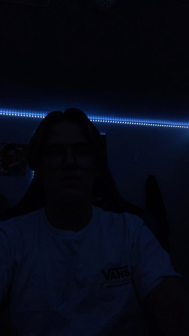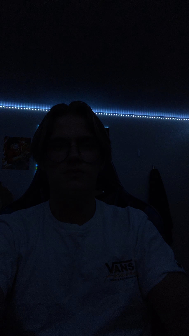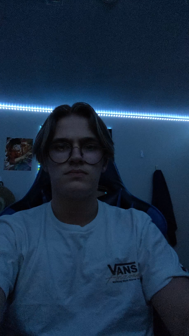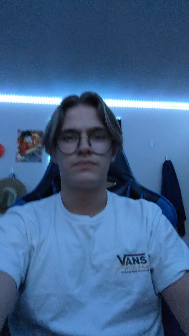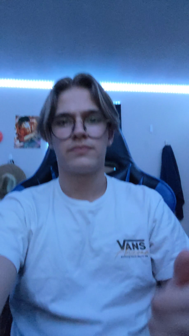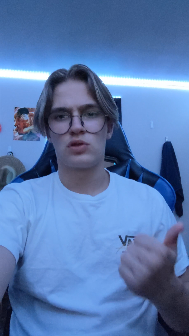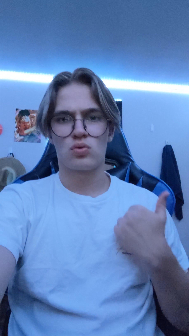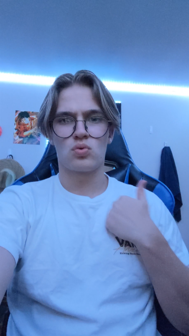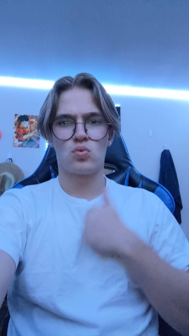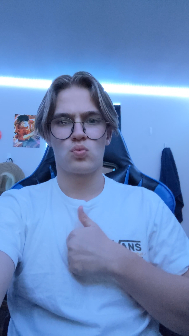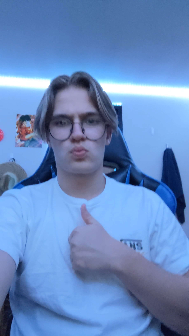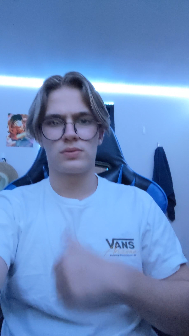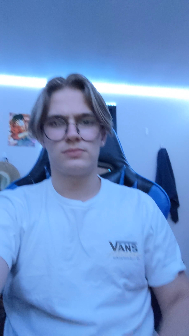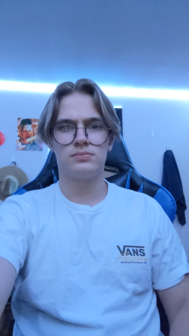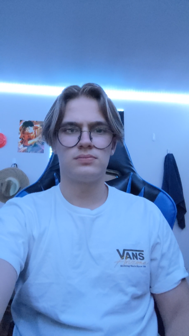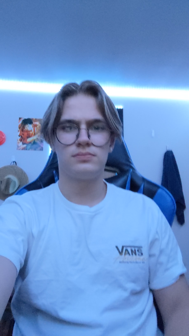coats